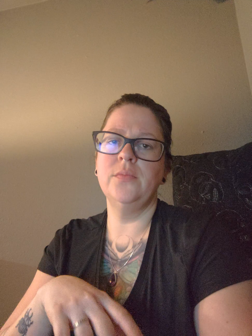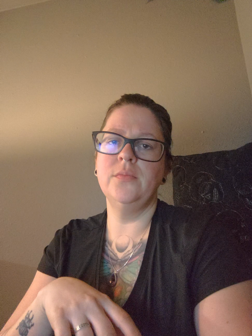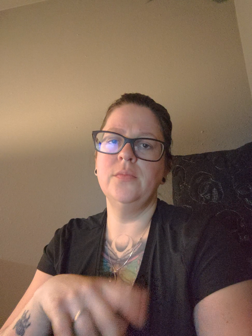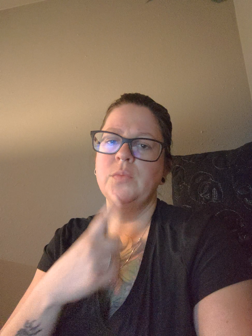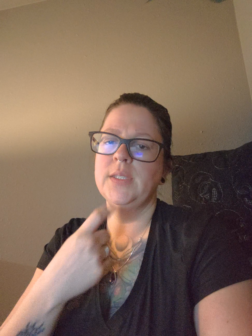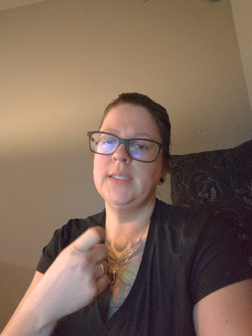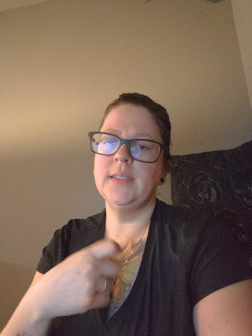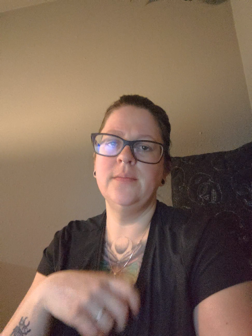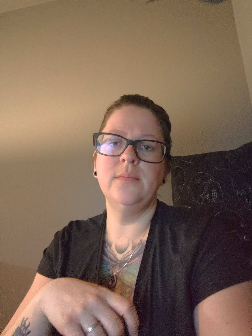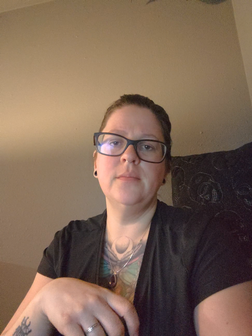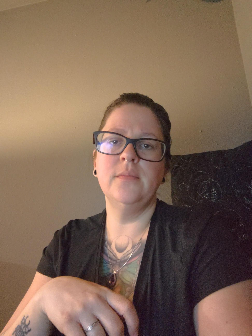red